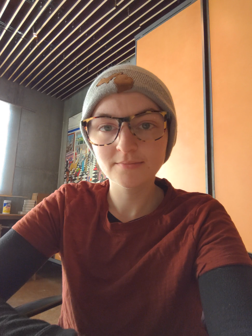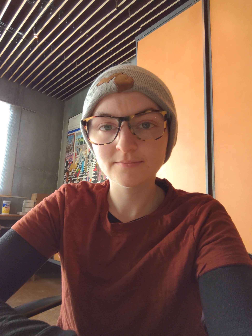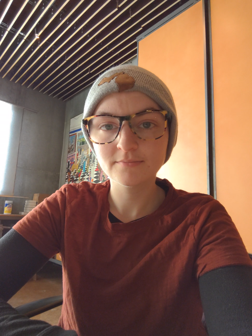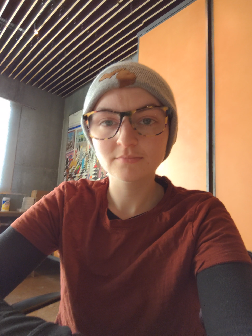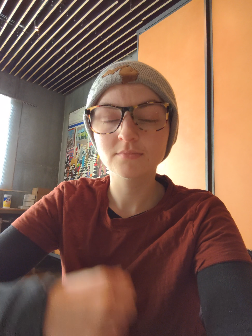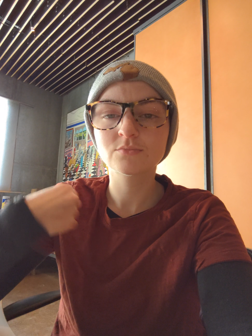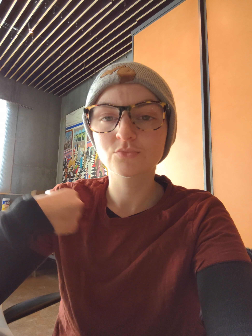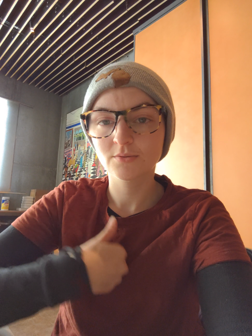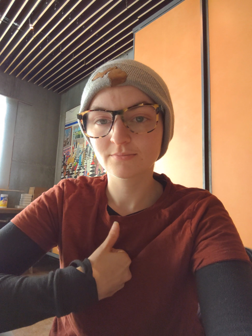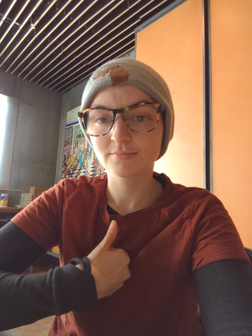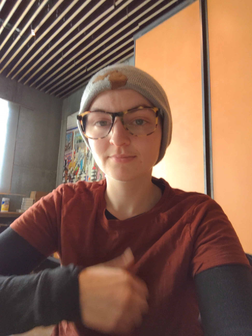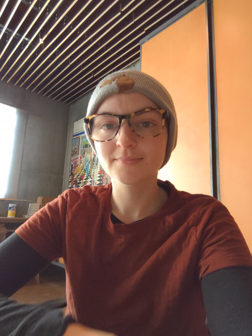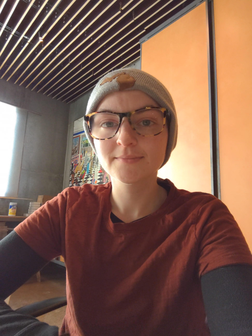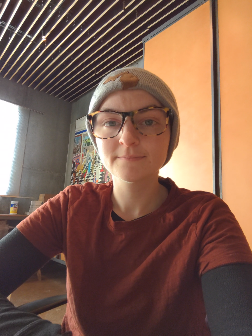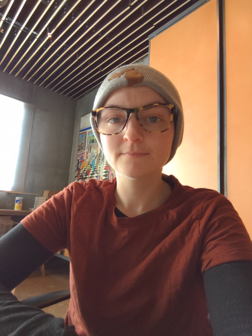jacket